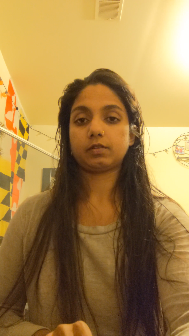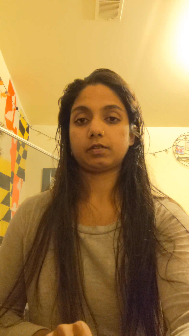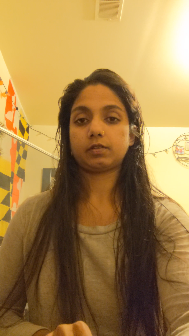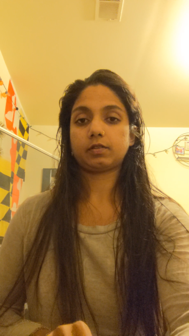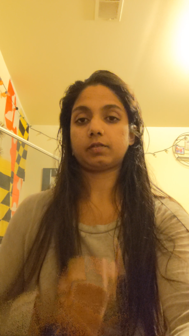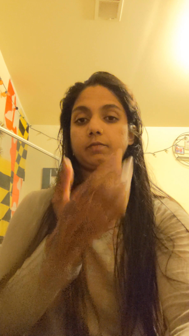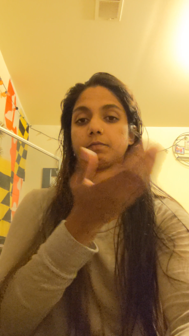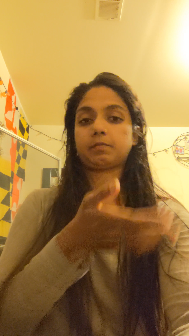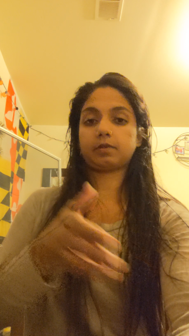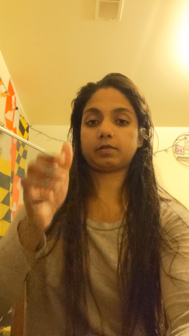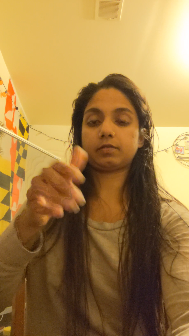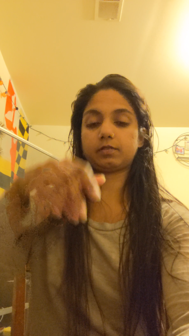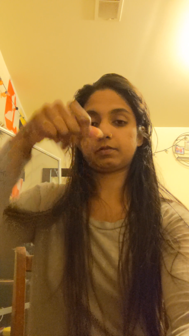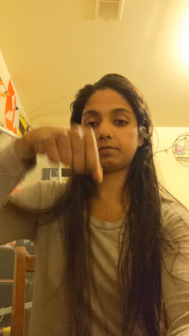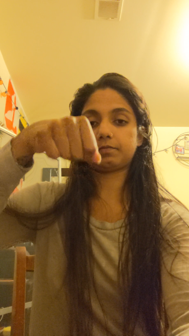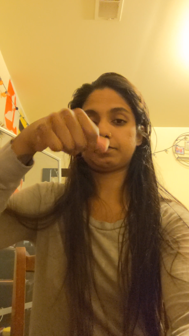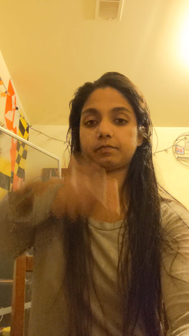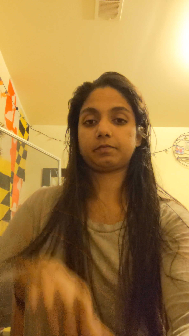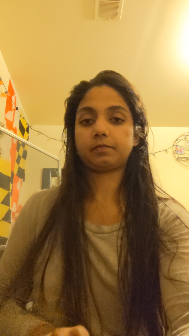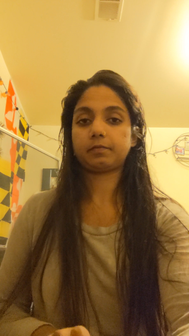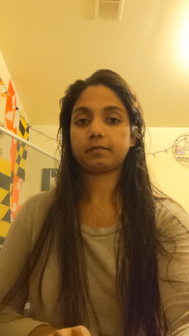basket